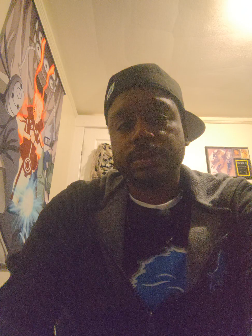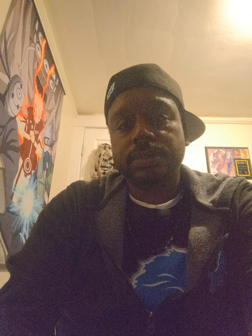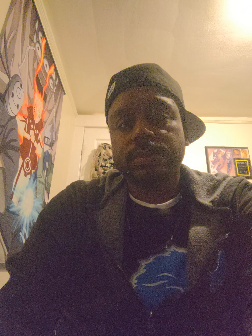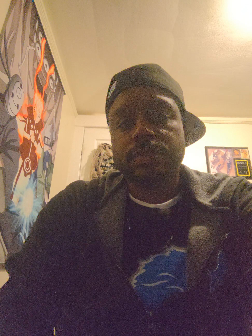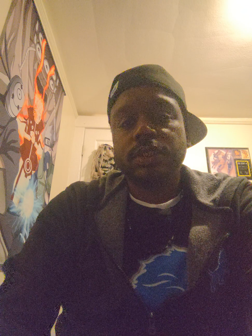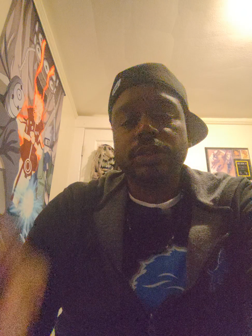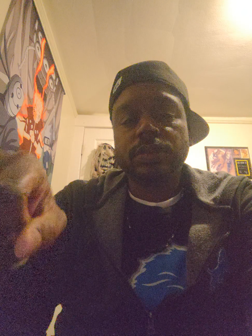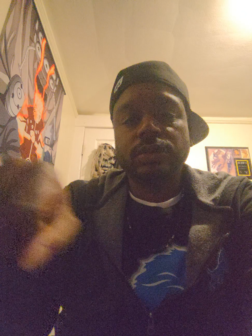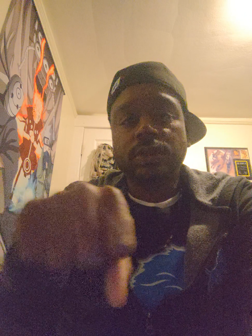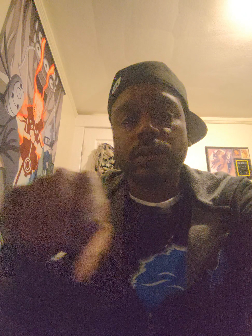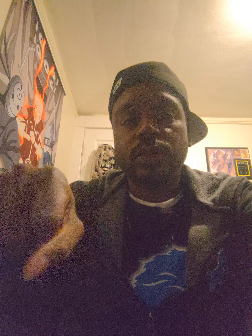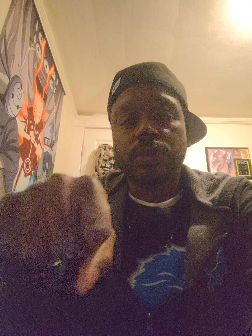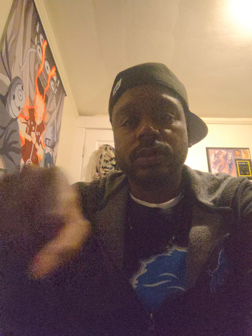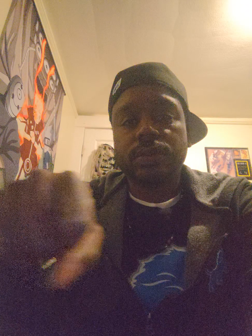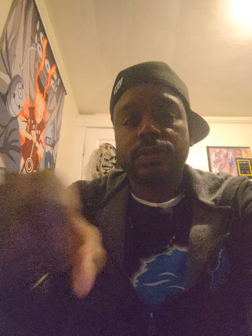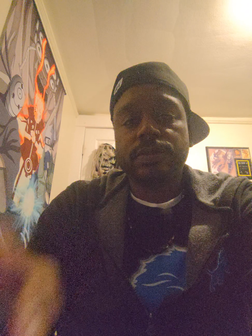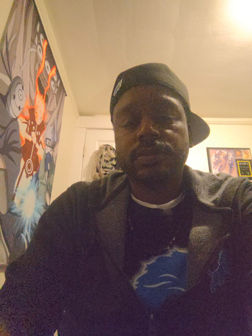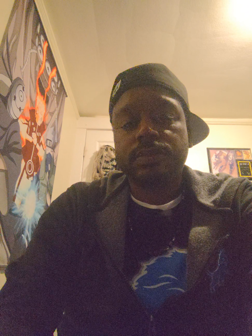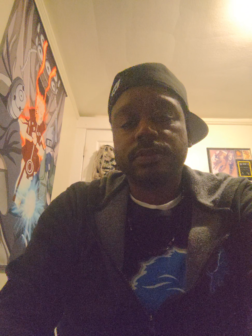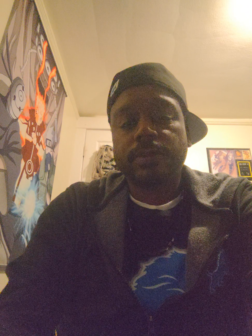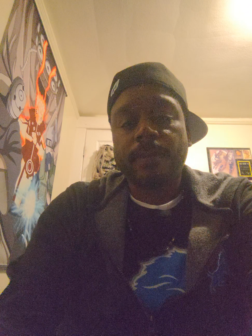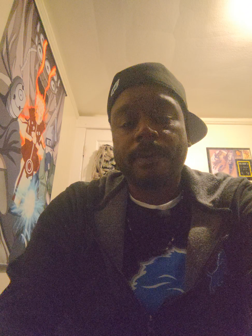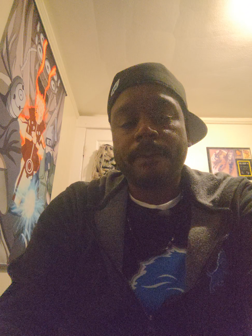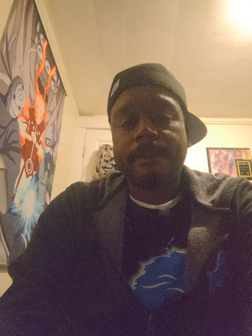shoe